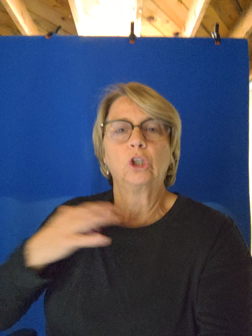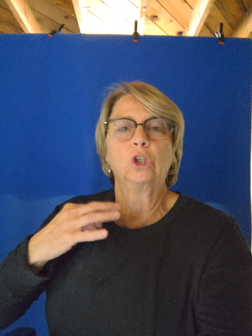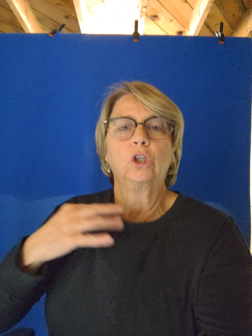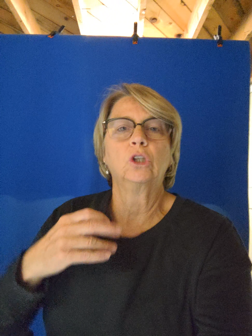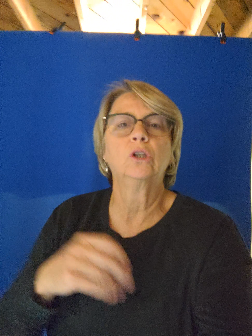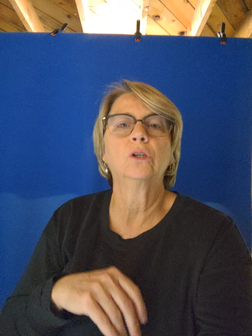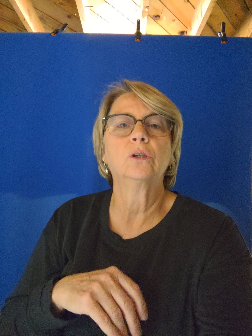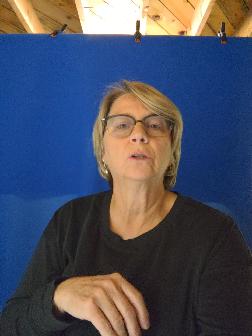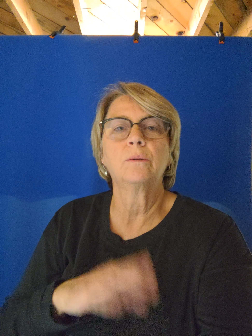shirt